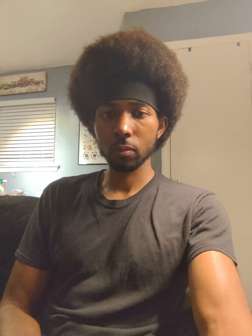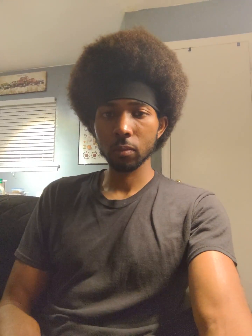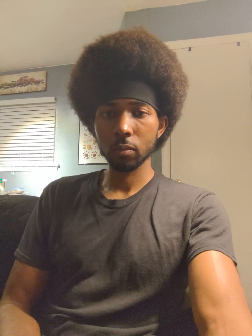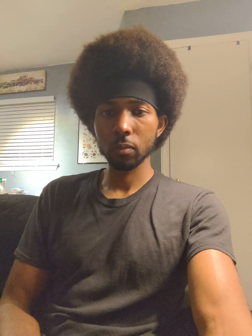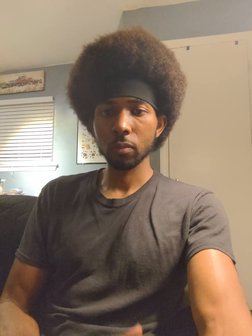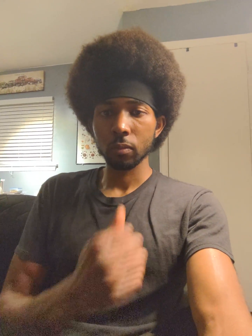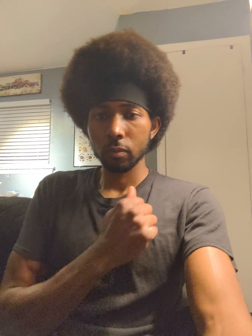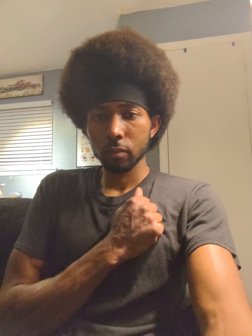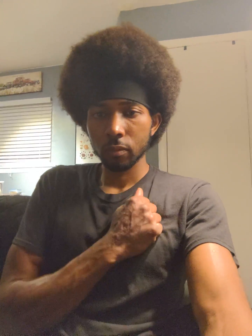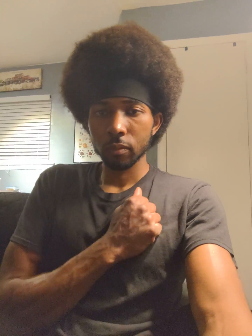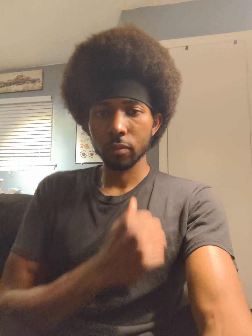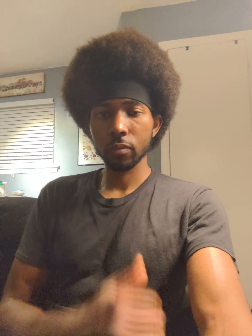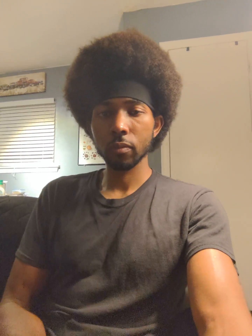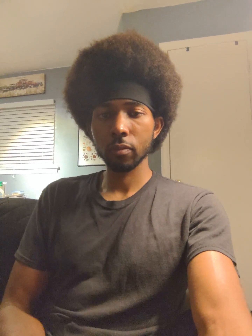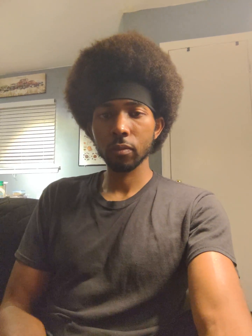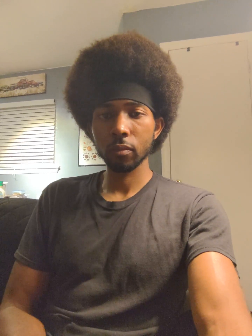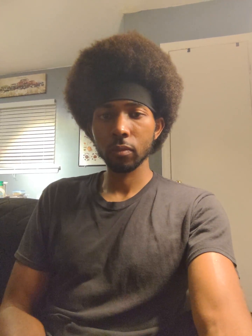love